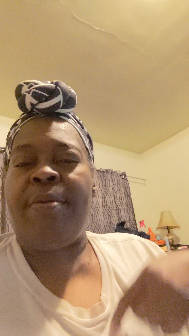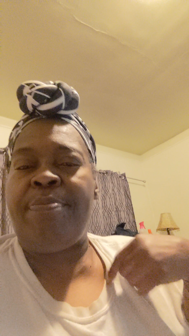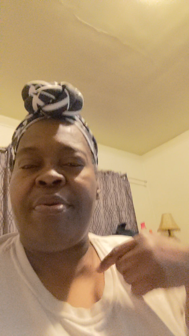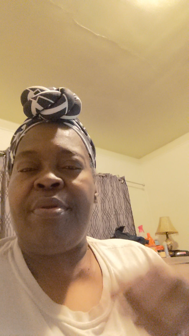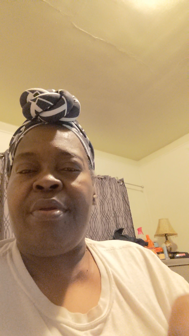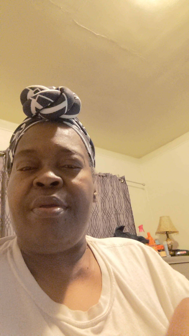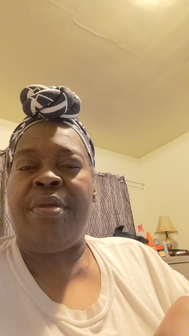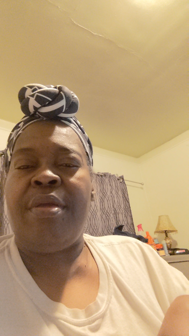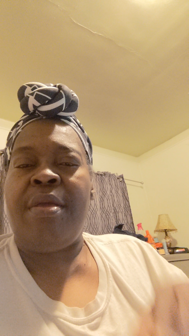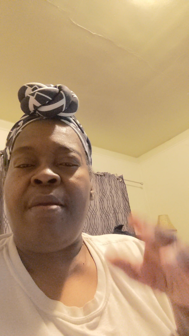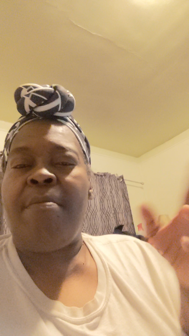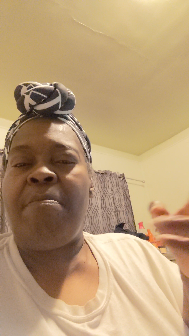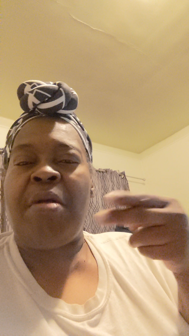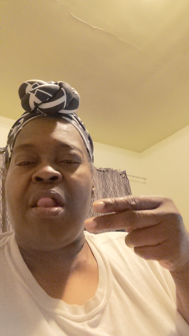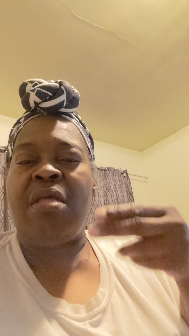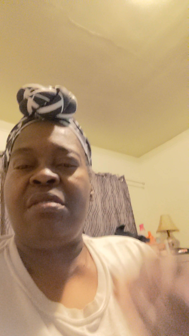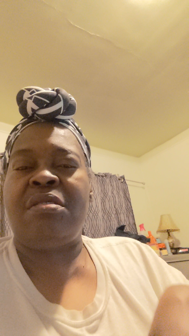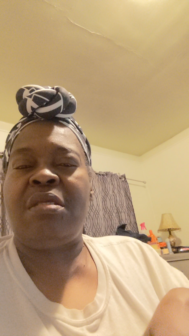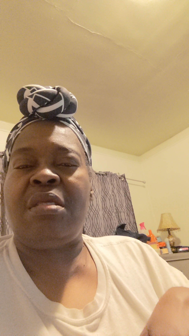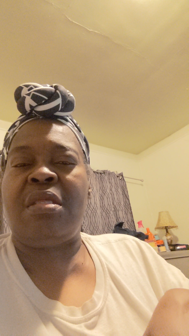belt